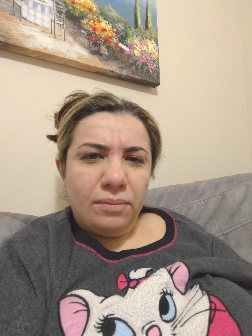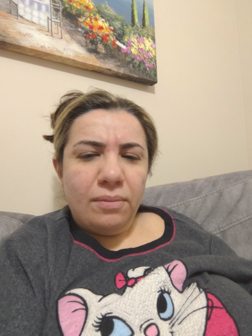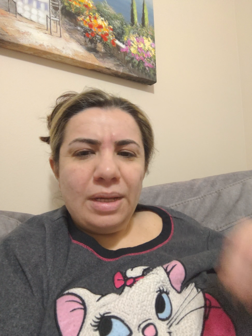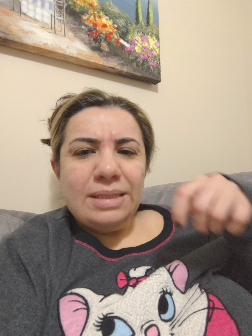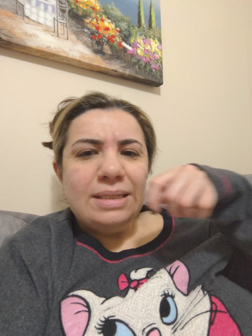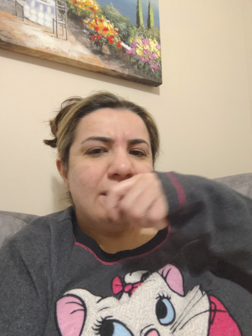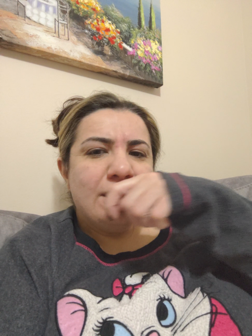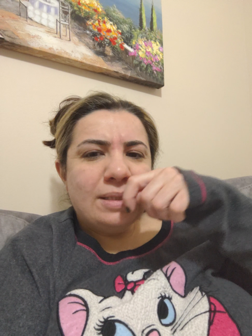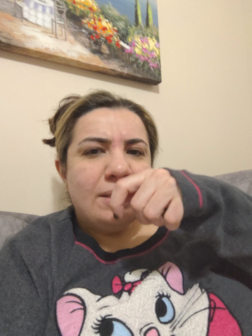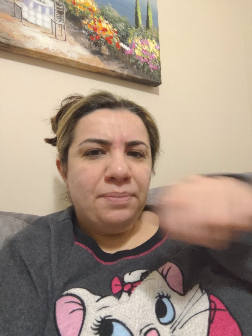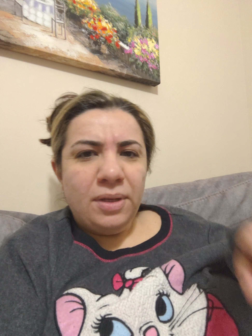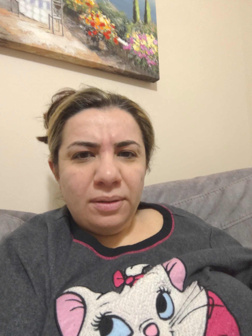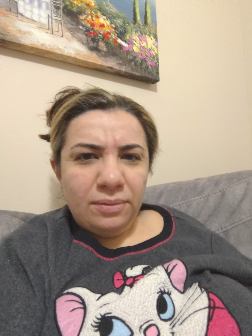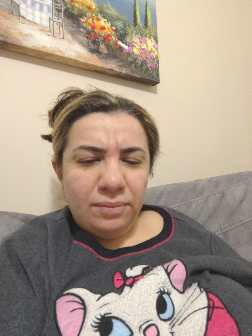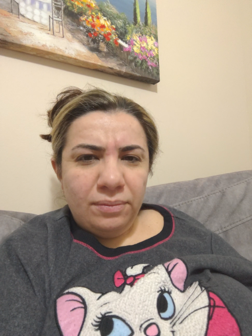toothbrush